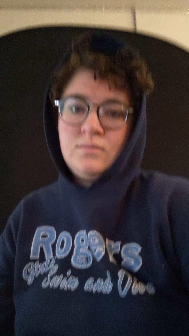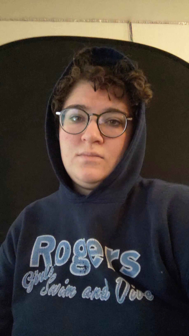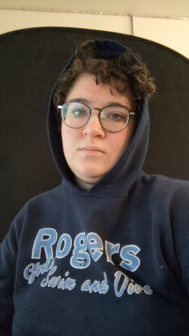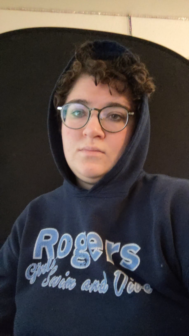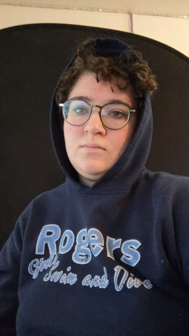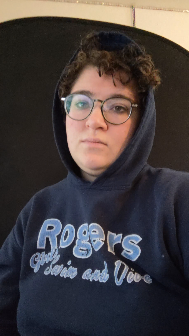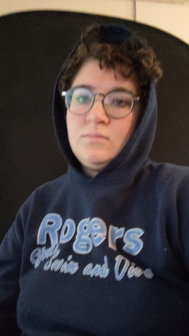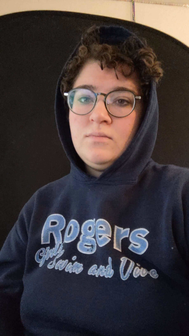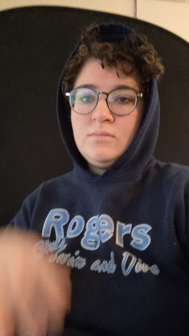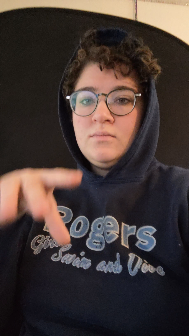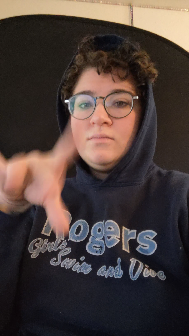pick